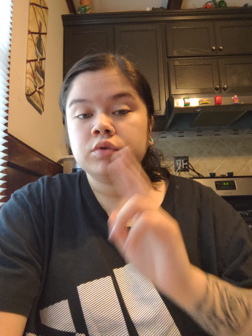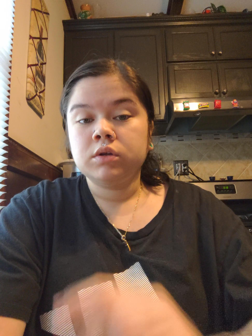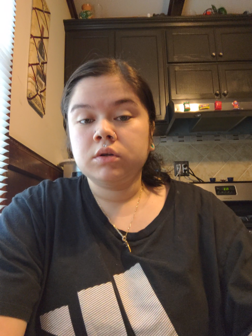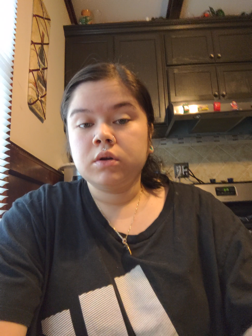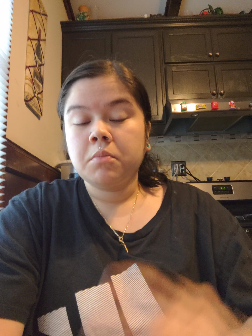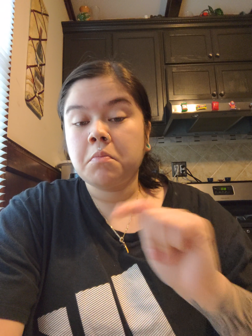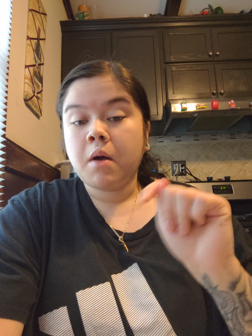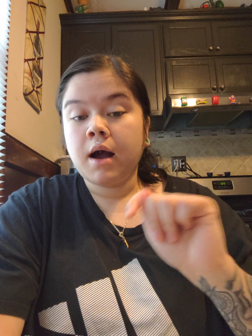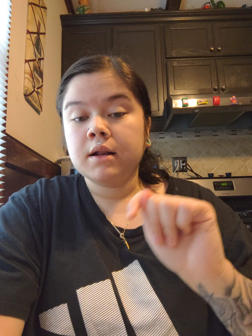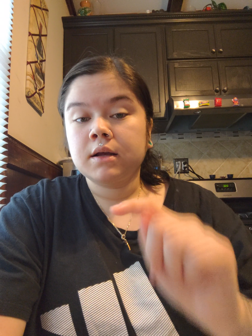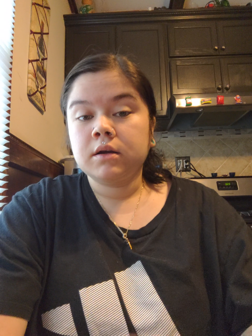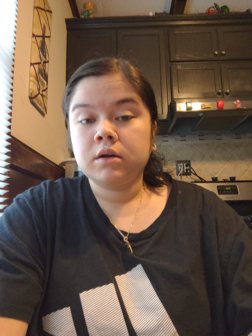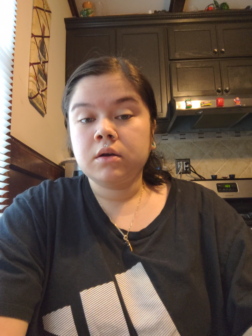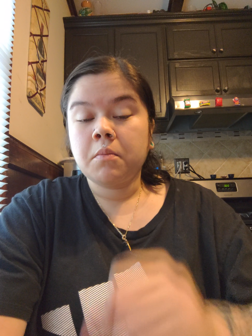potty